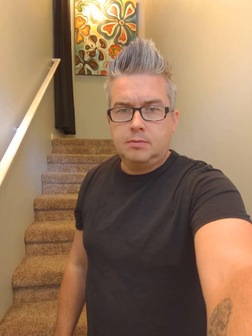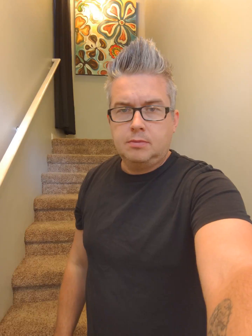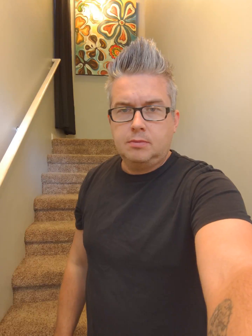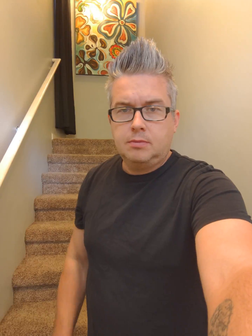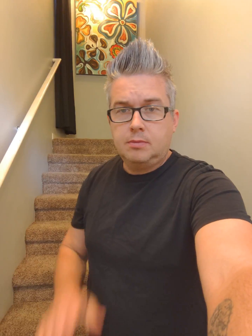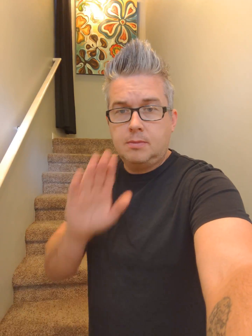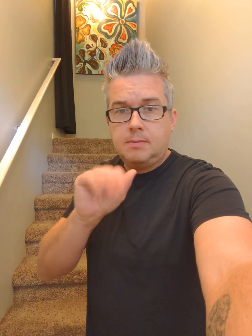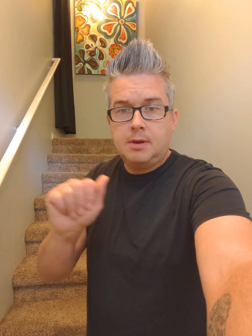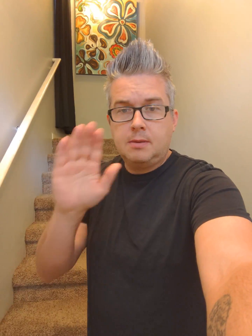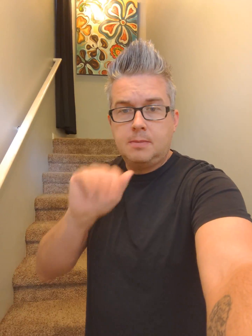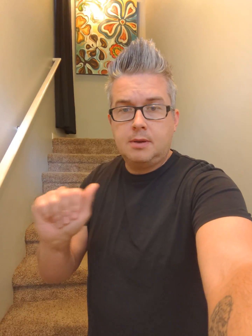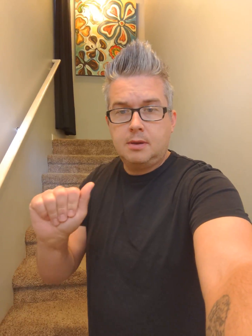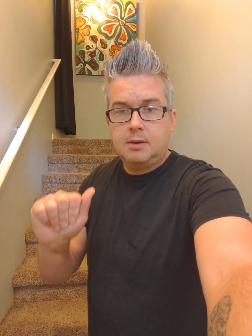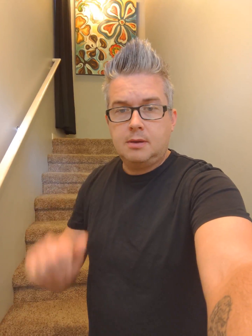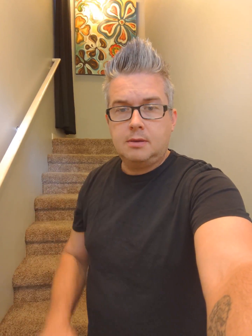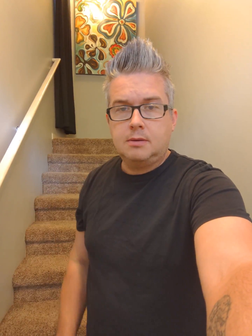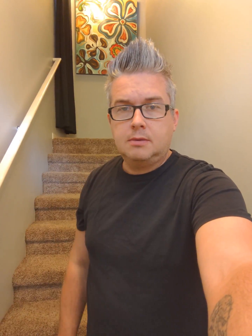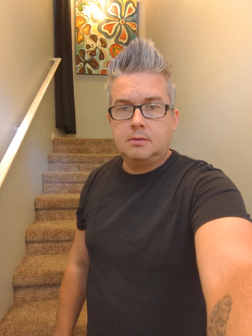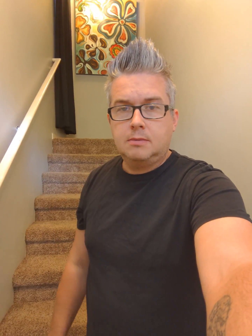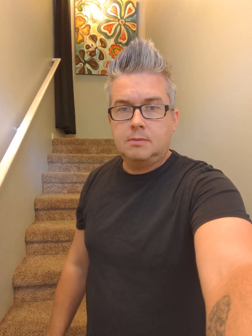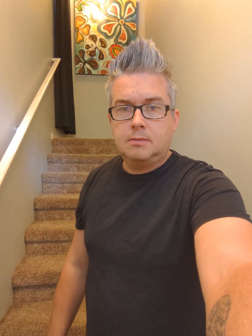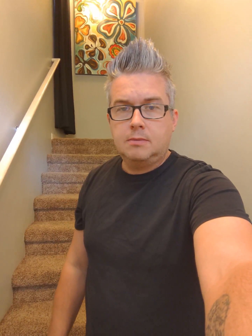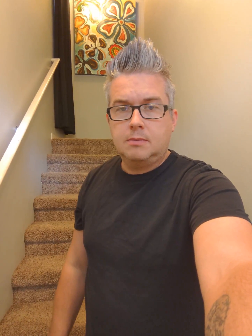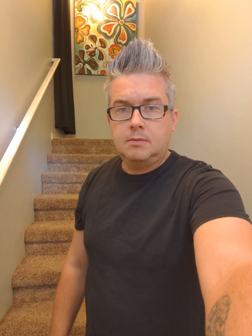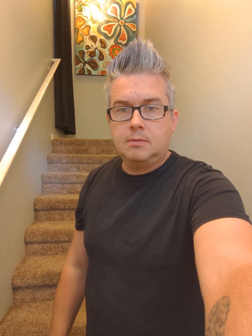baa baa